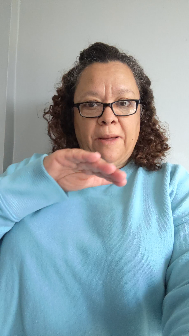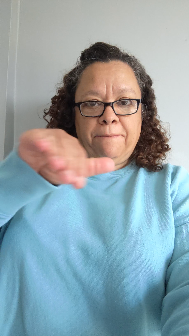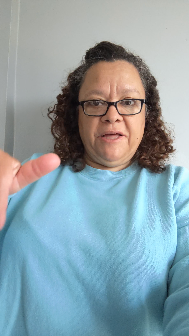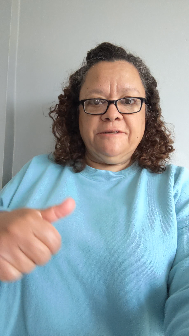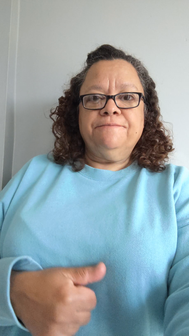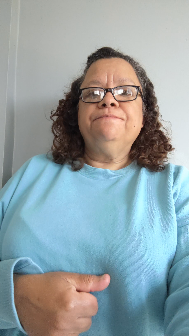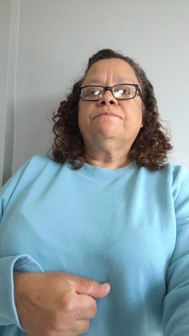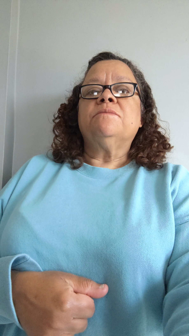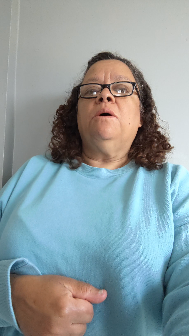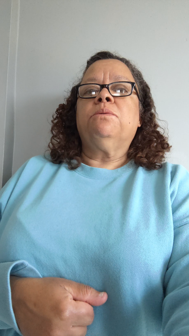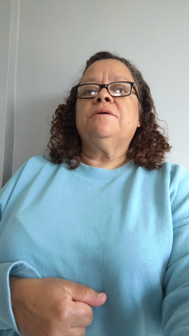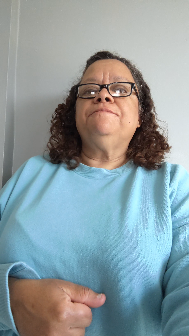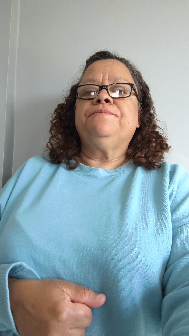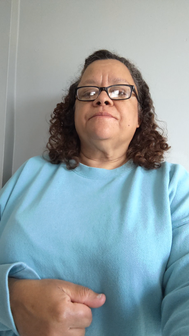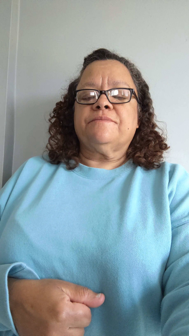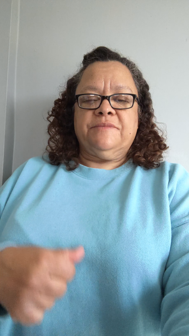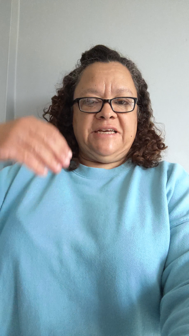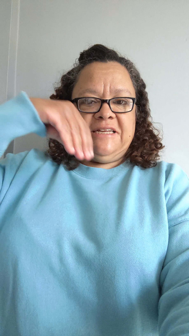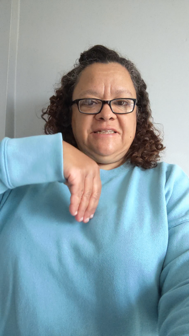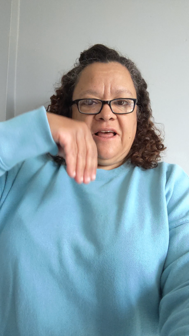inside